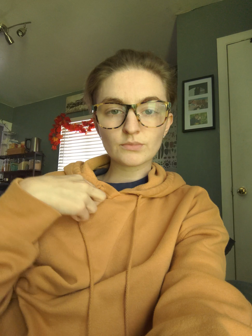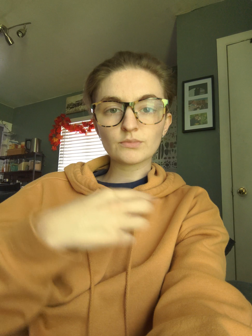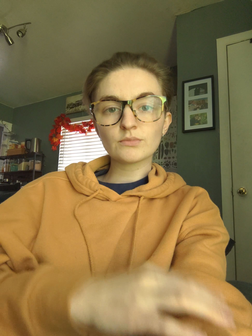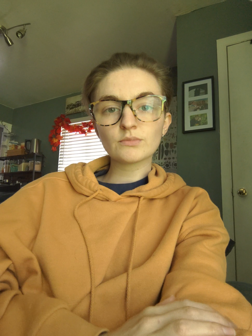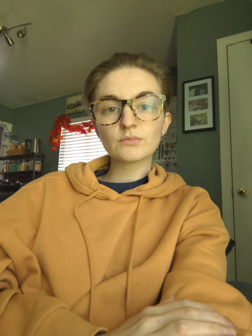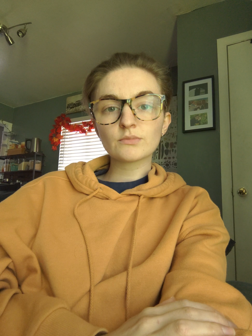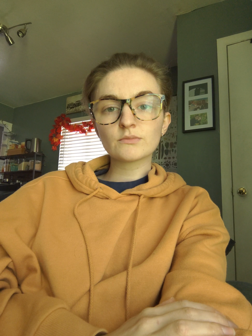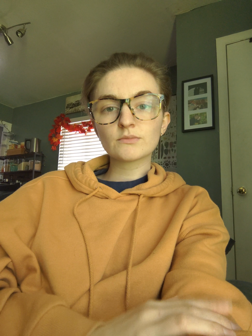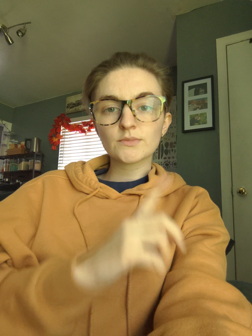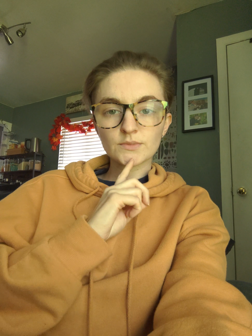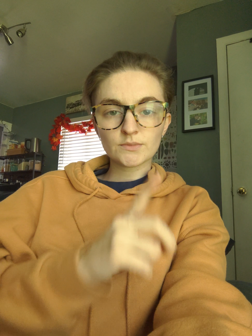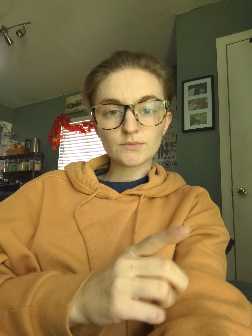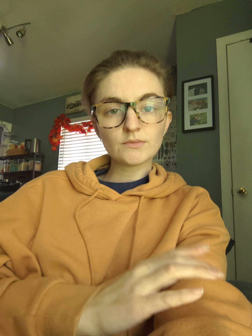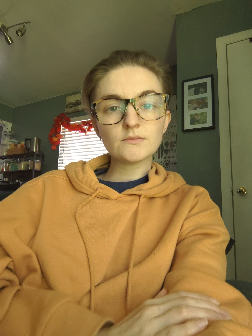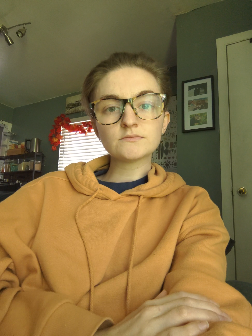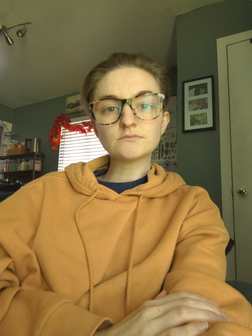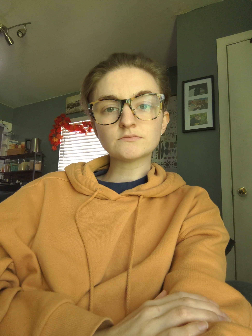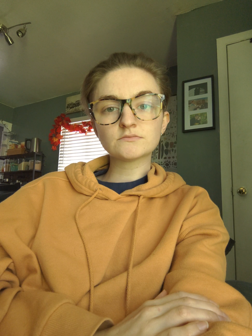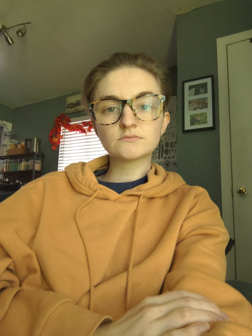is